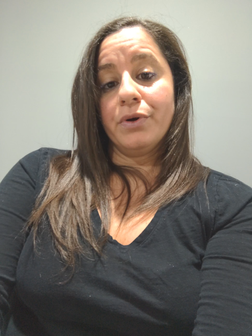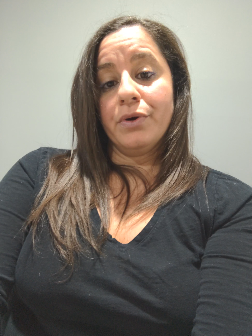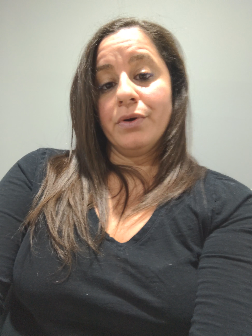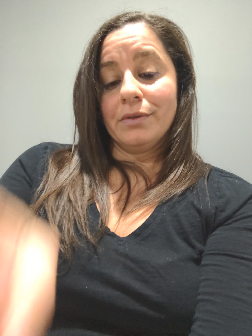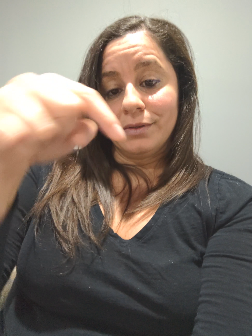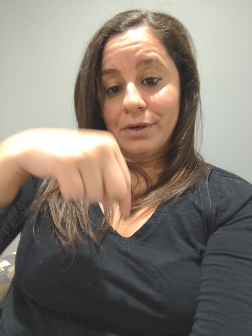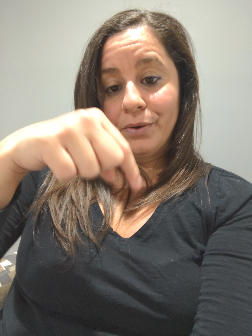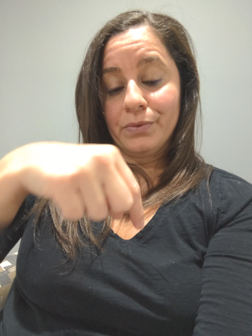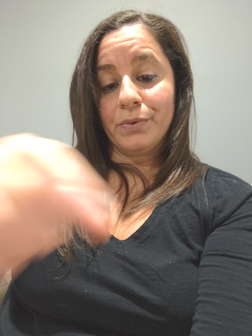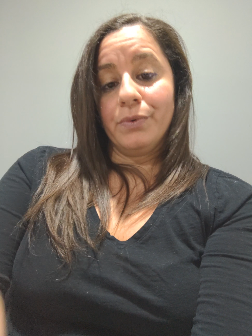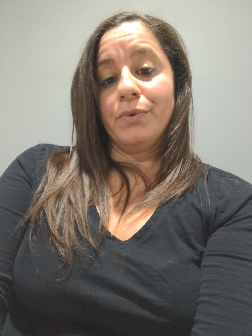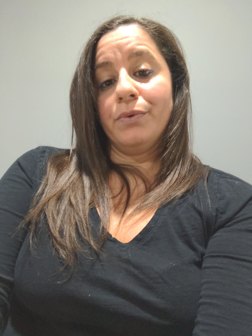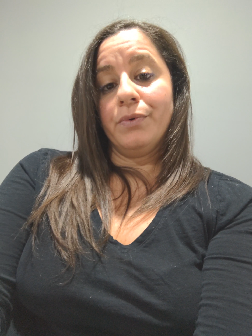down